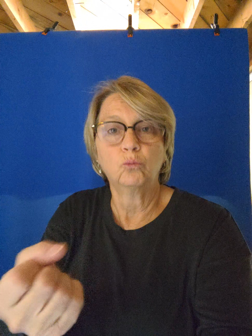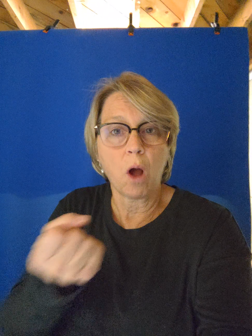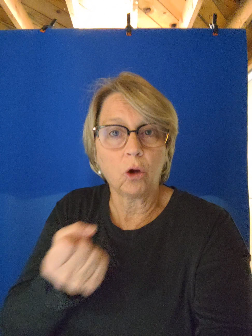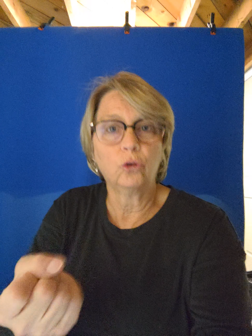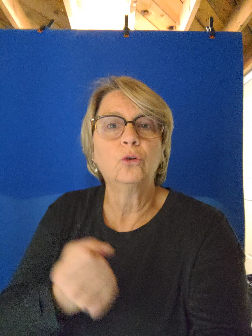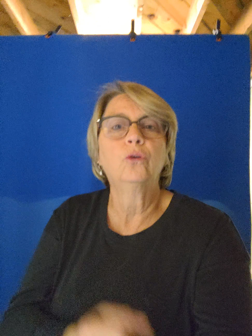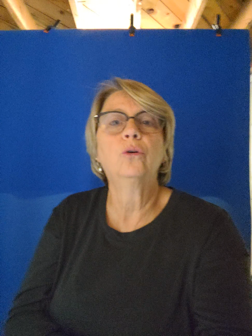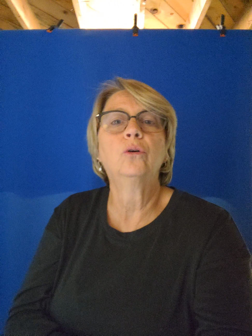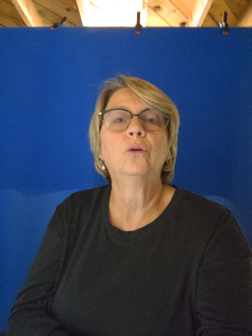drawer